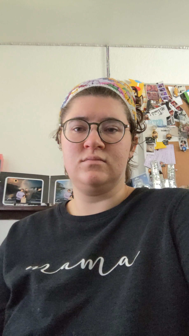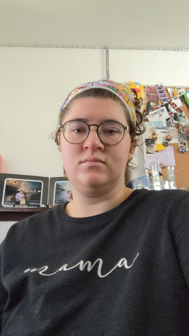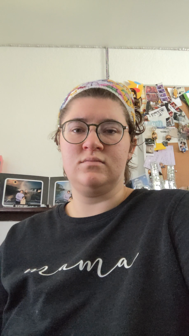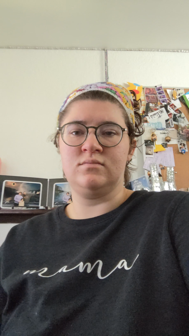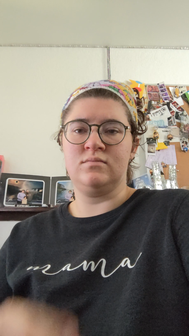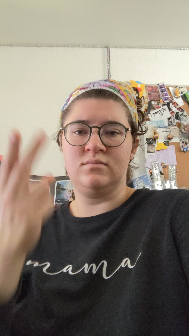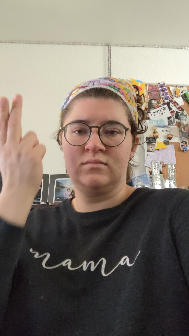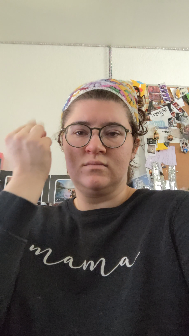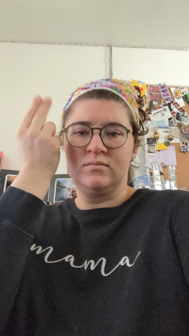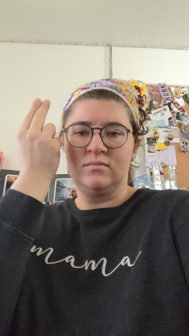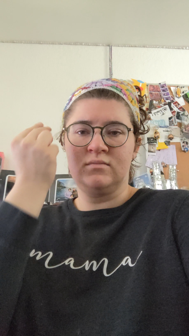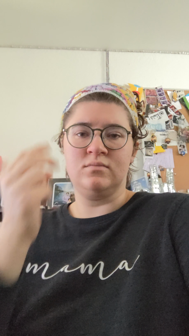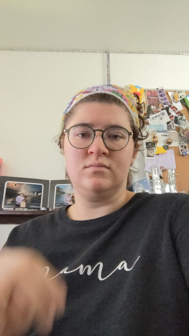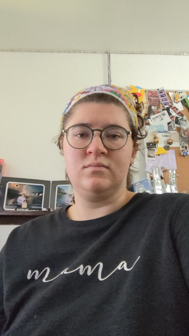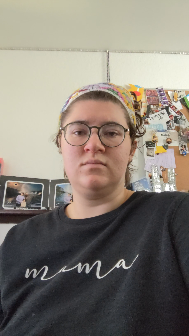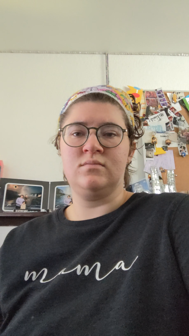rabbit